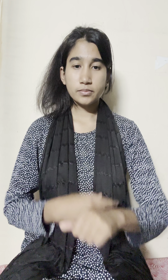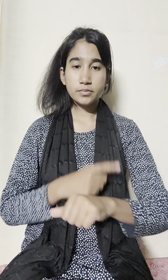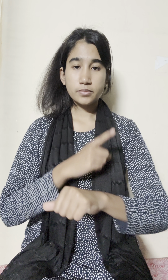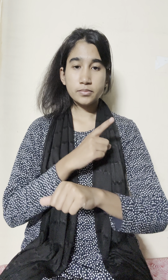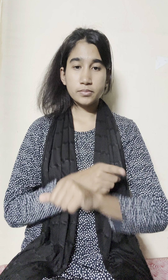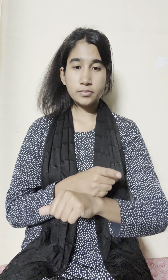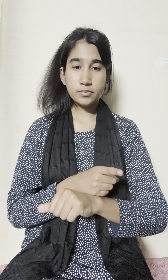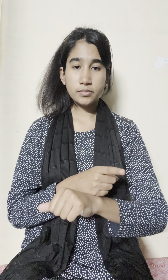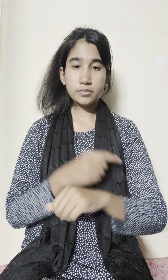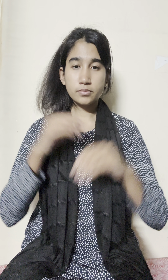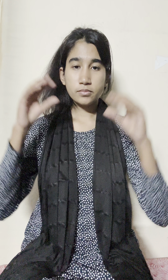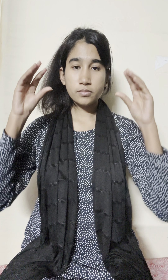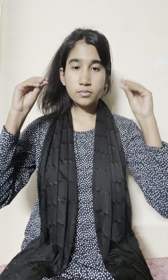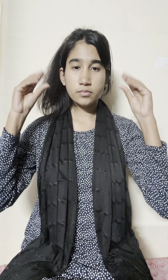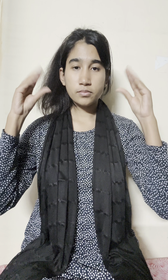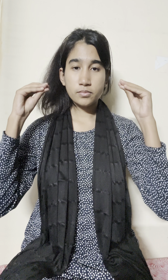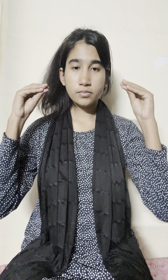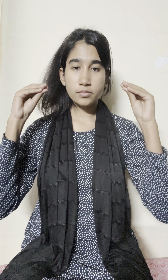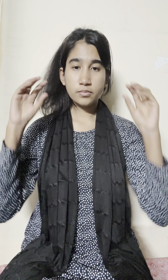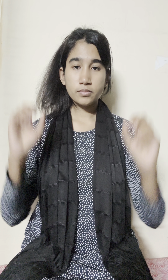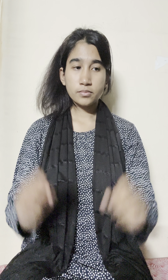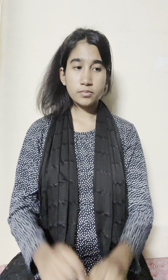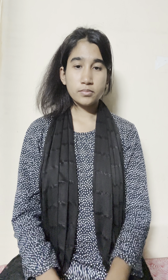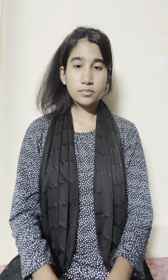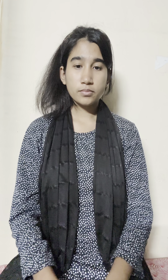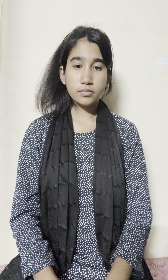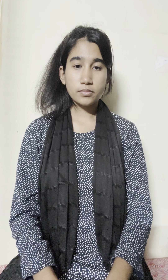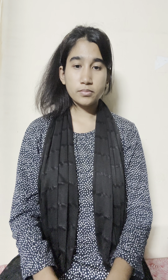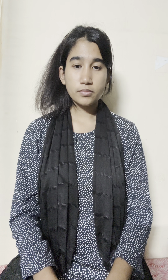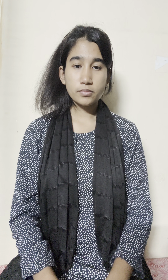শিক্ষক